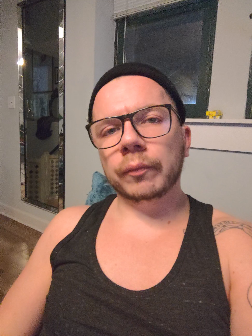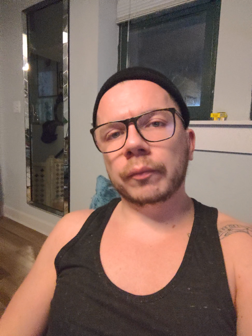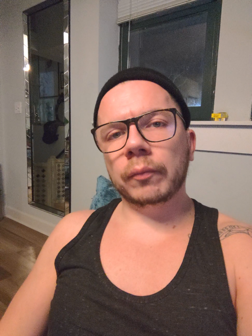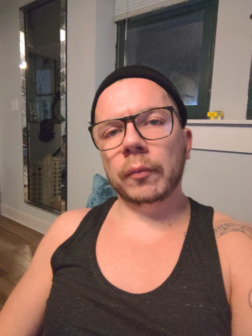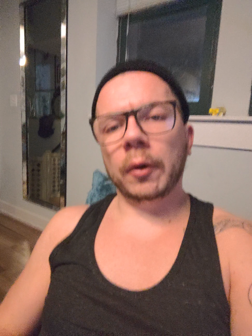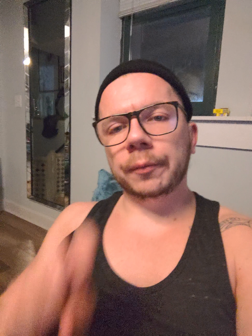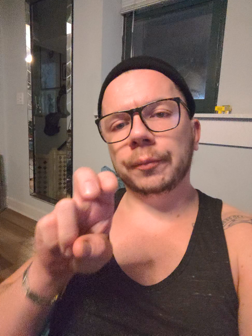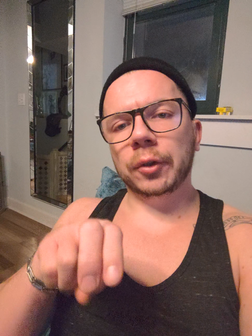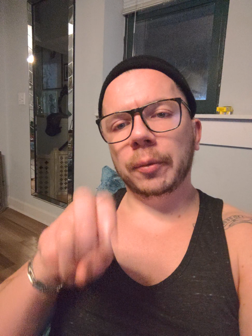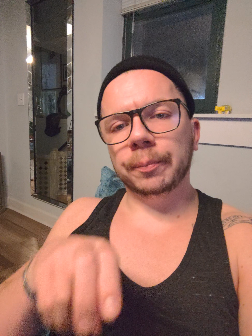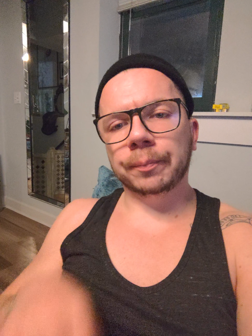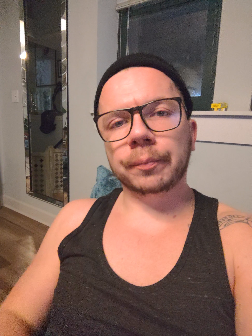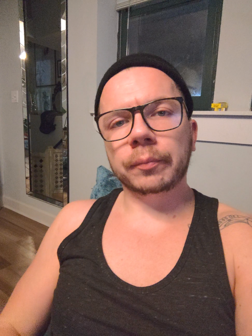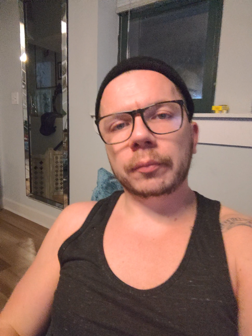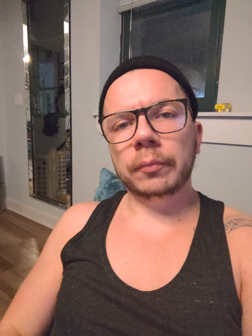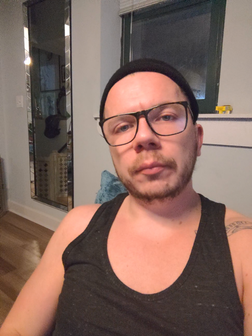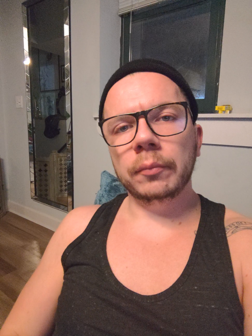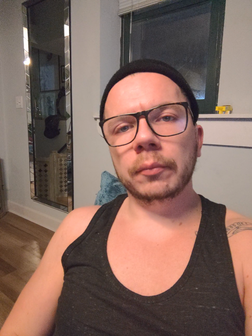chair